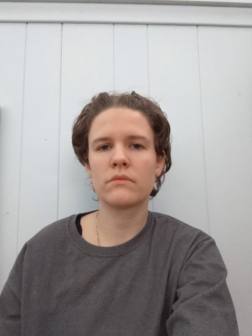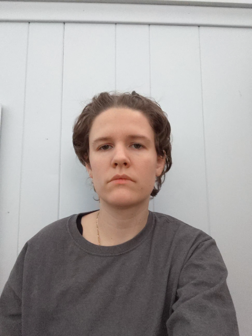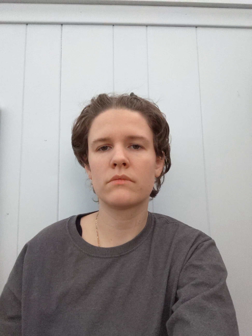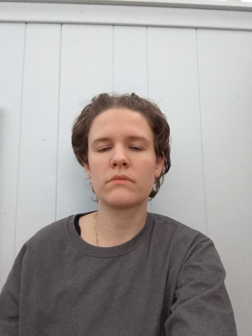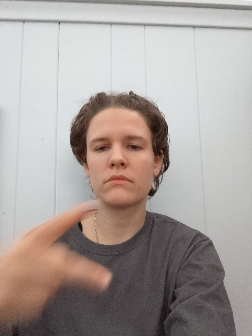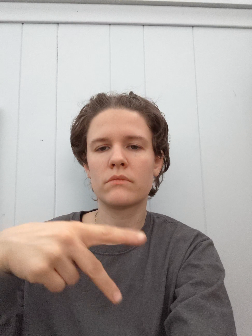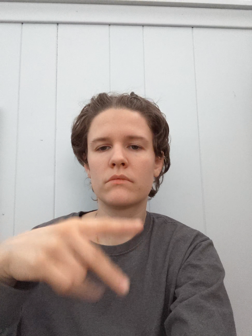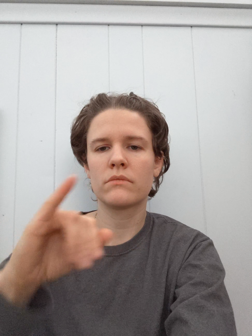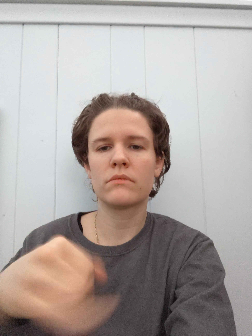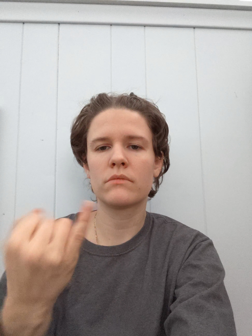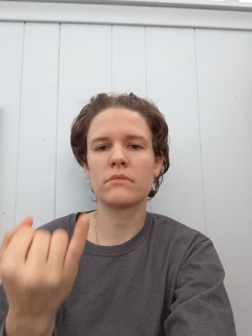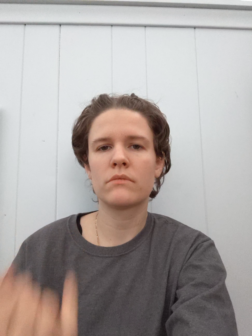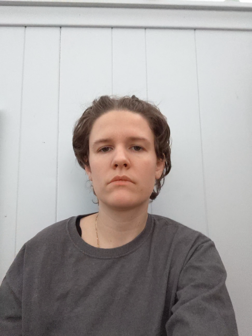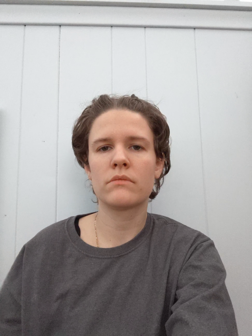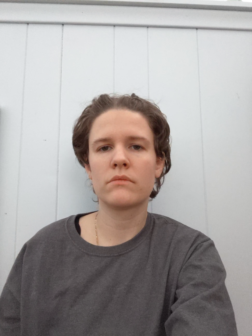pajamas